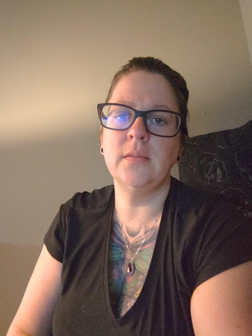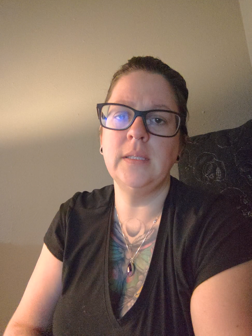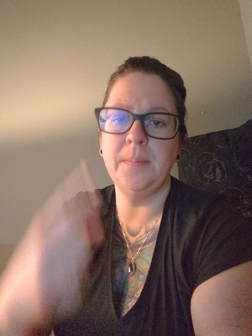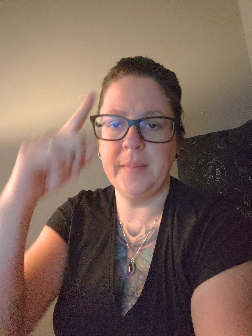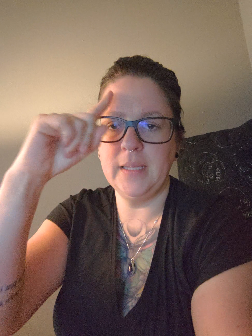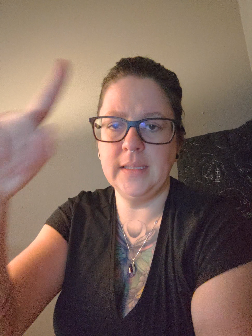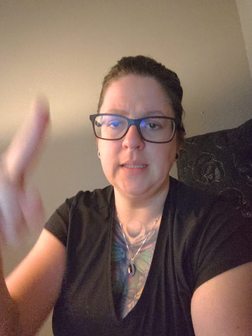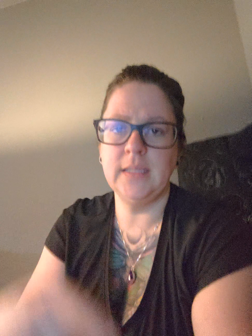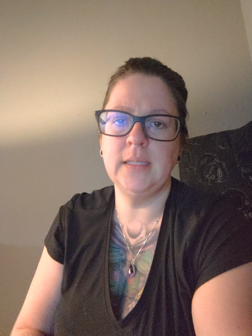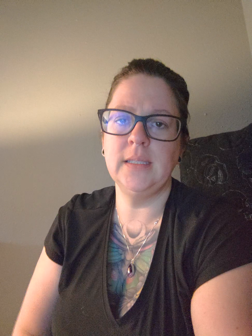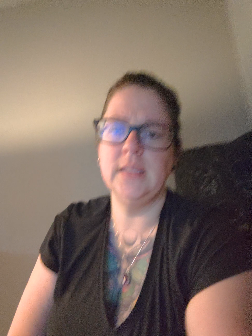penny